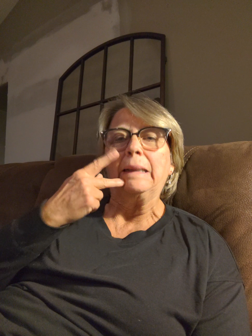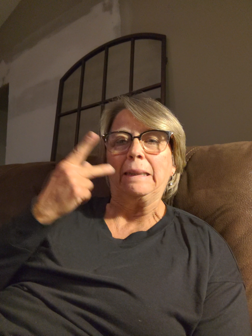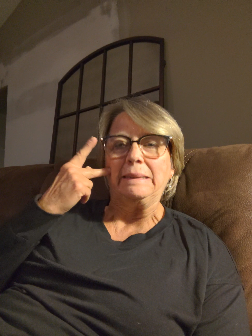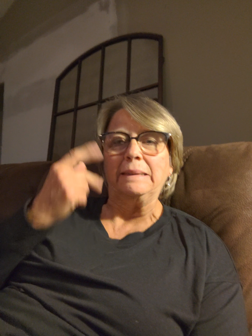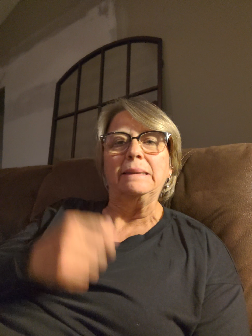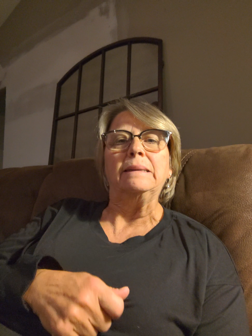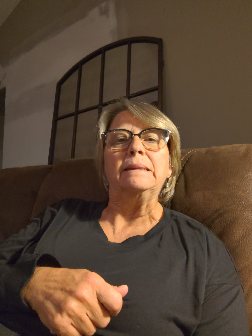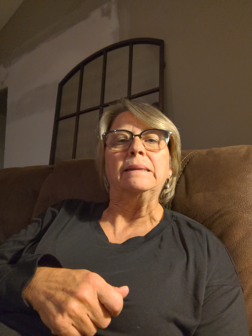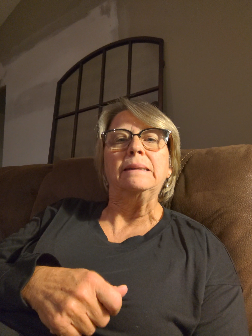kiss